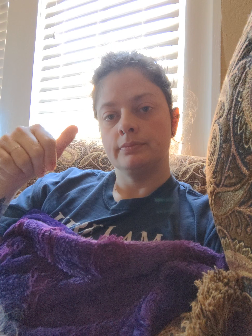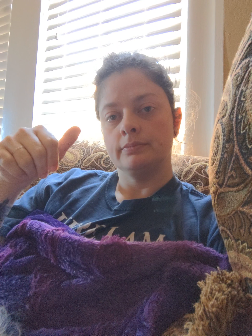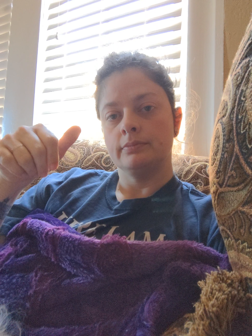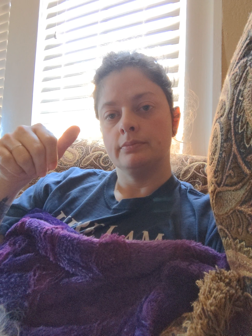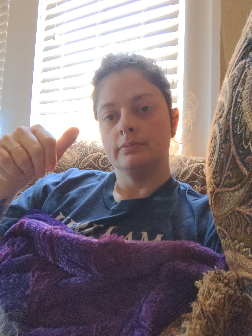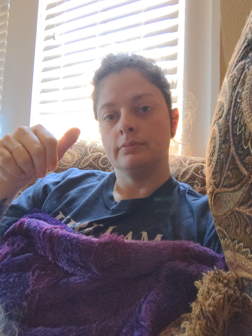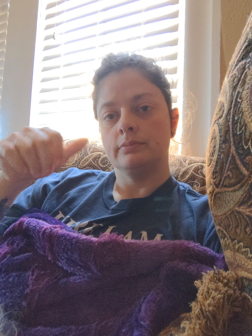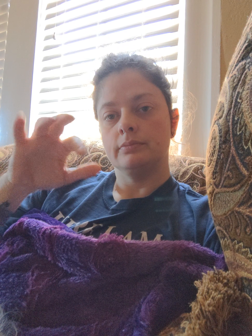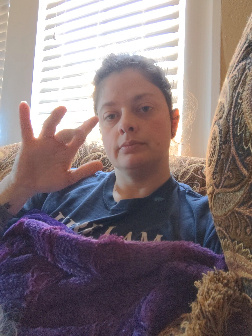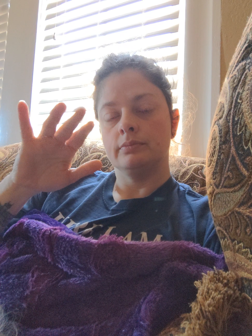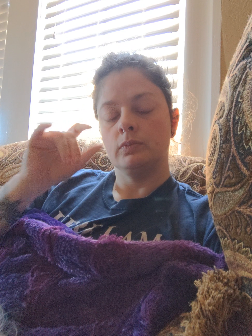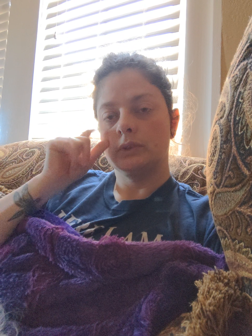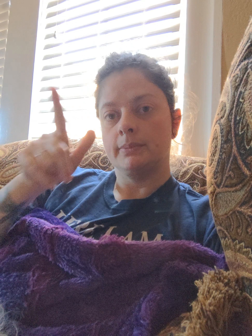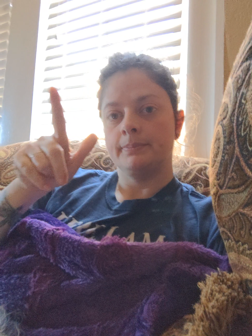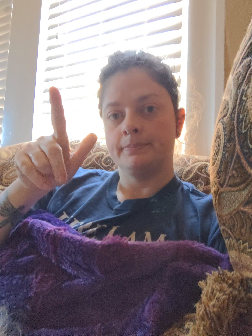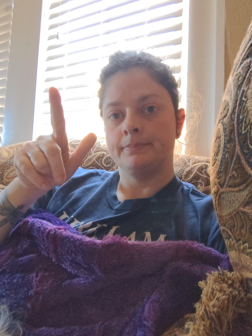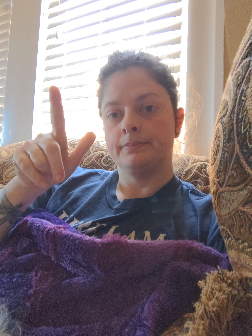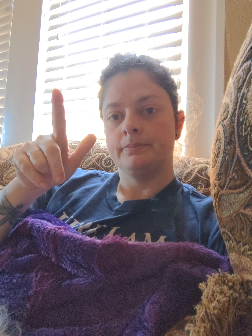wake